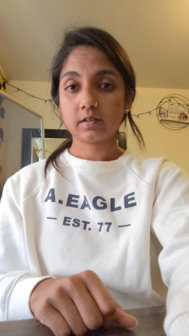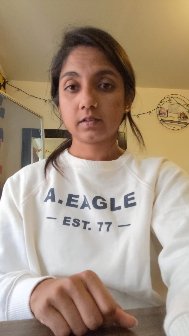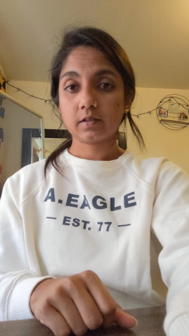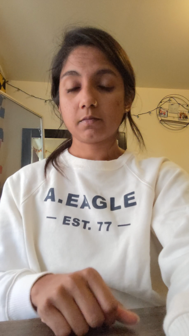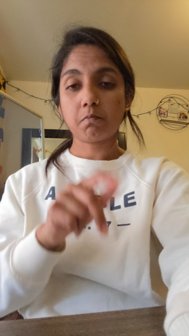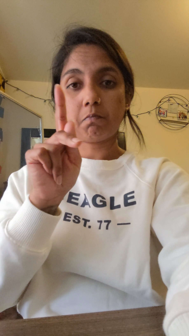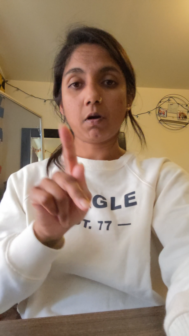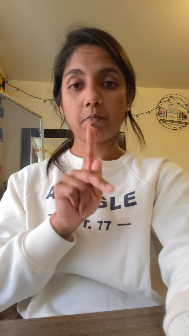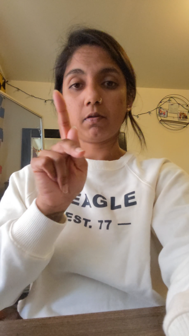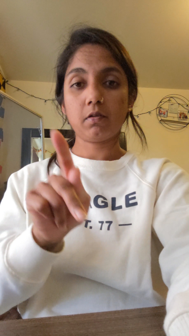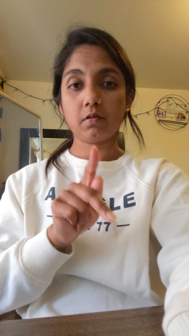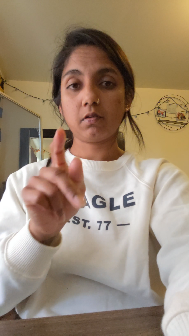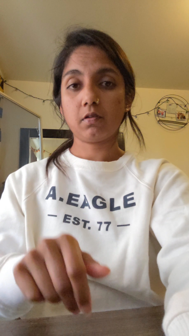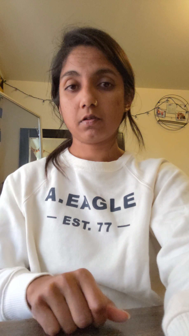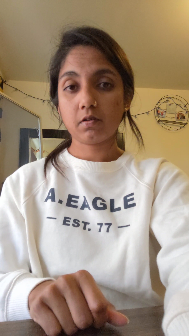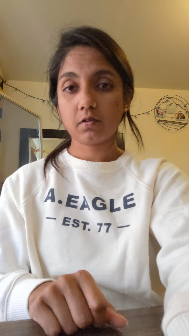people